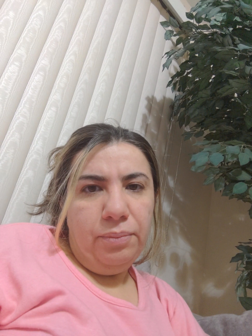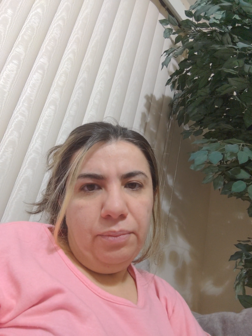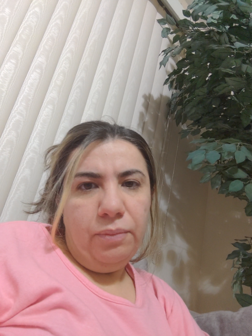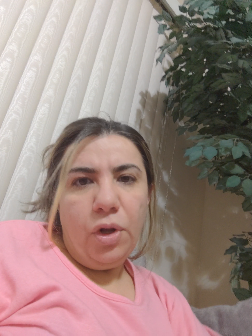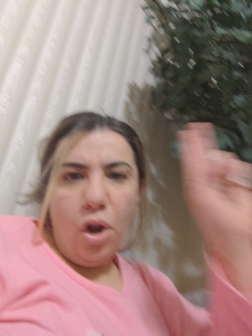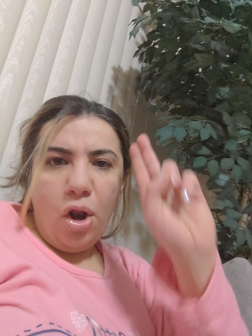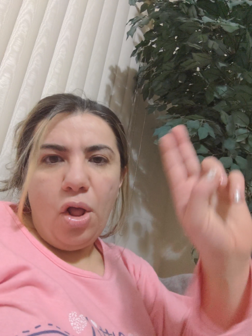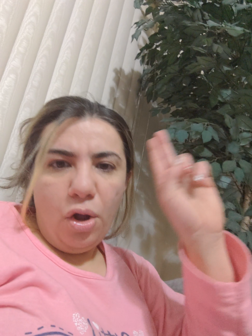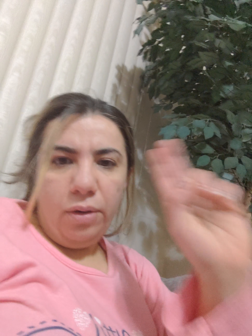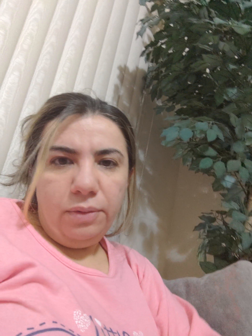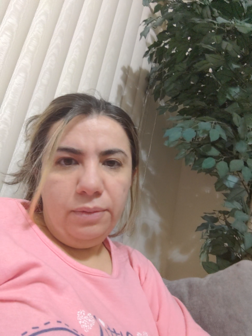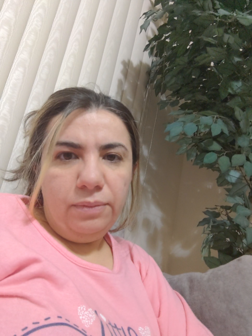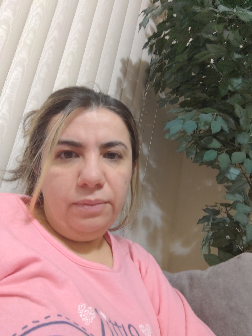uncle